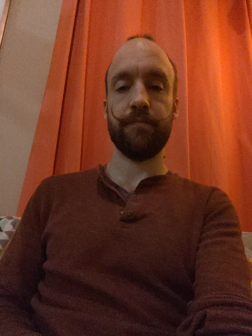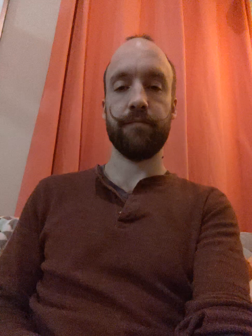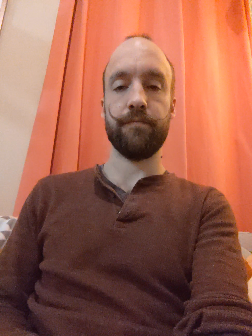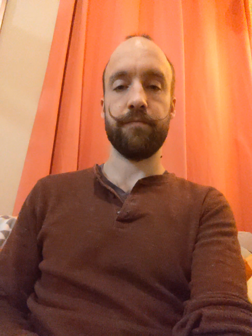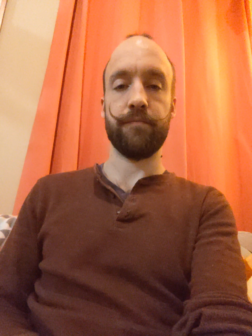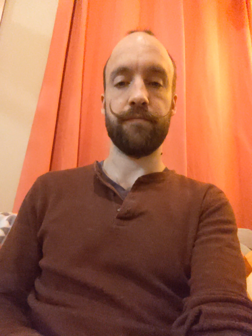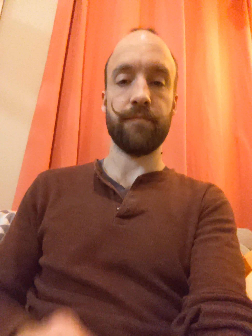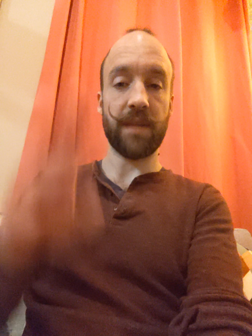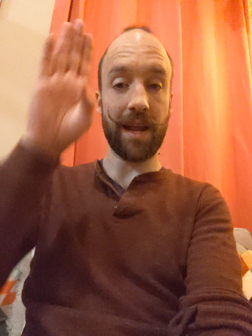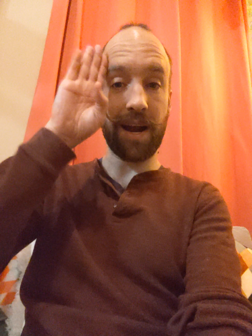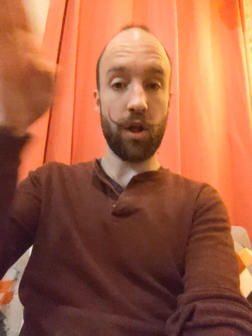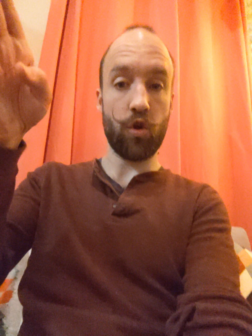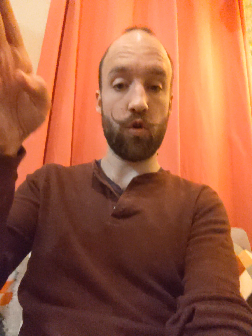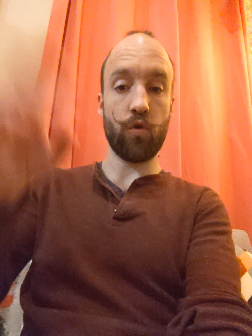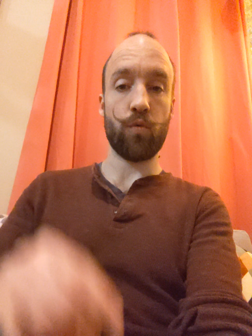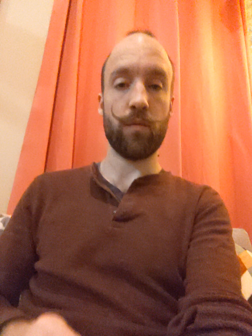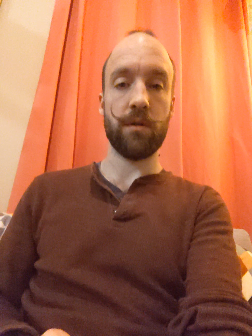hello